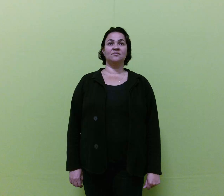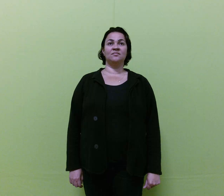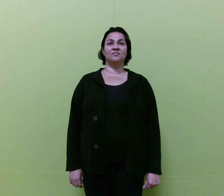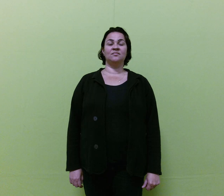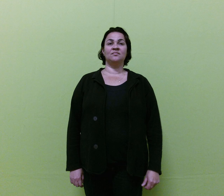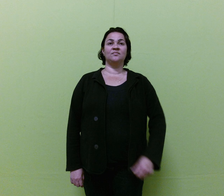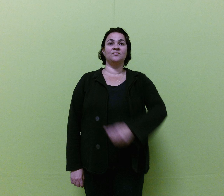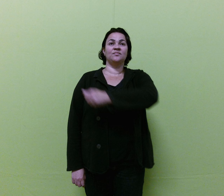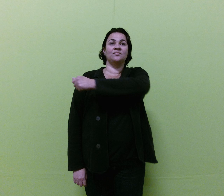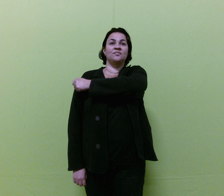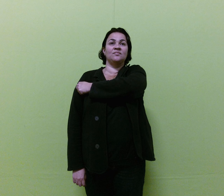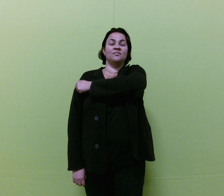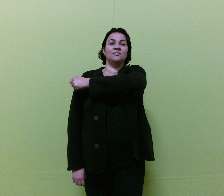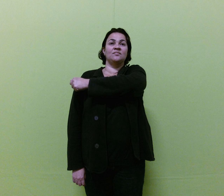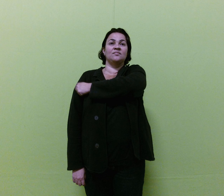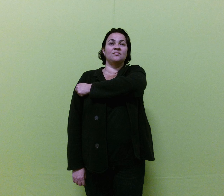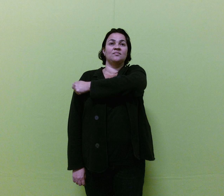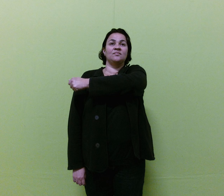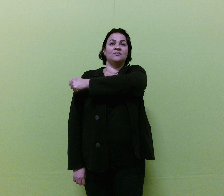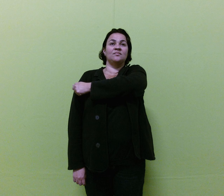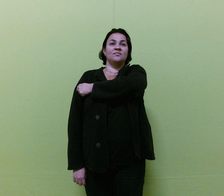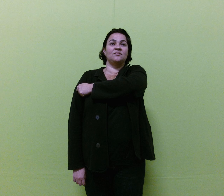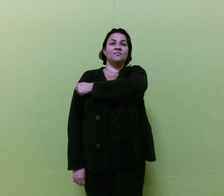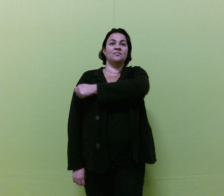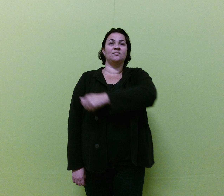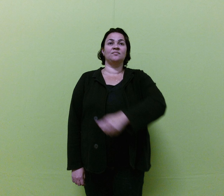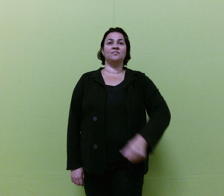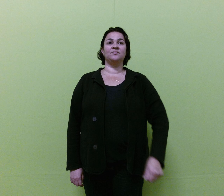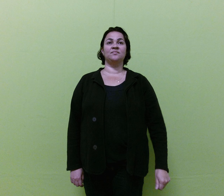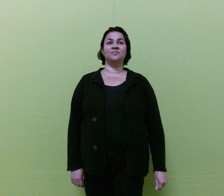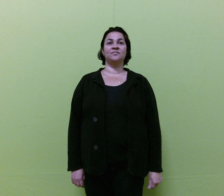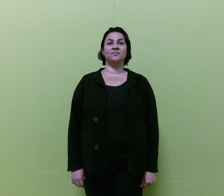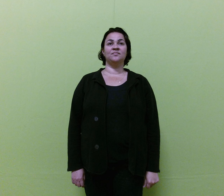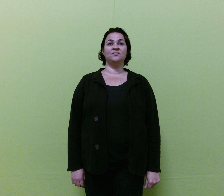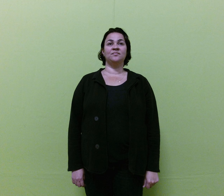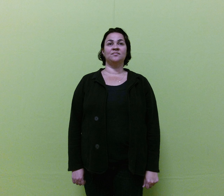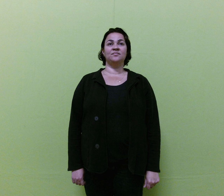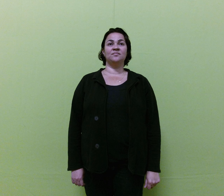aluno